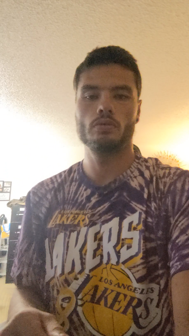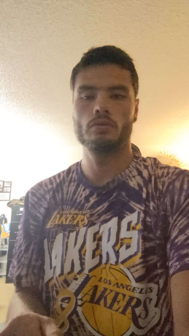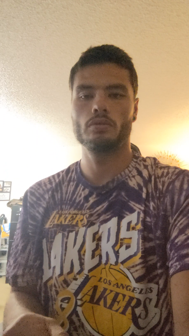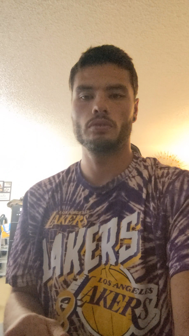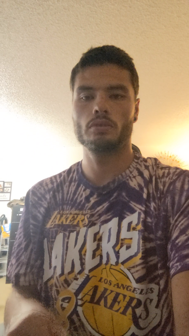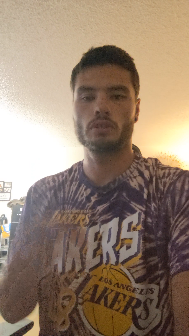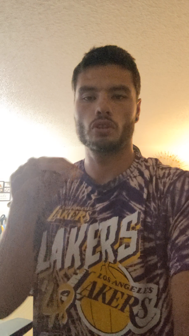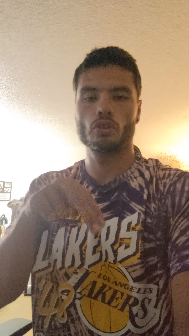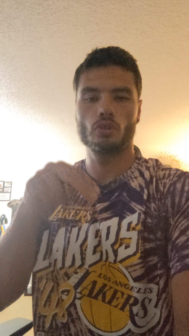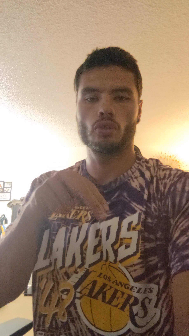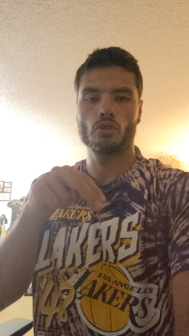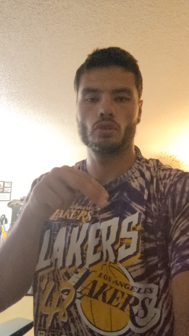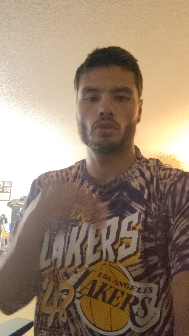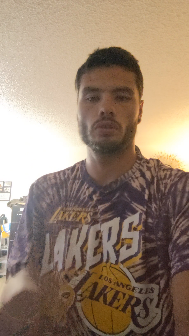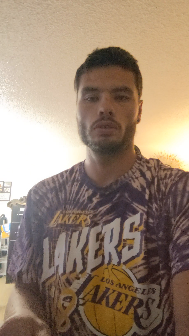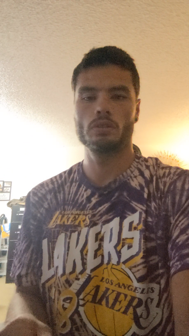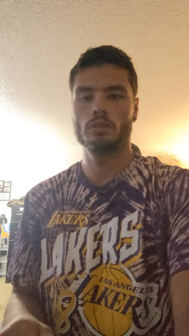nurse